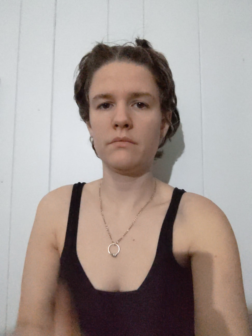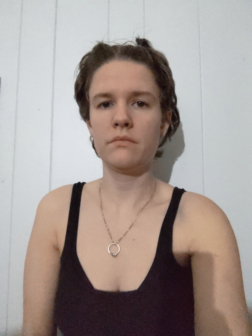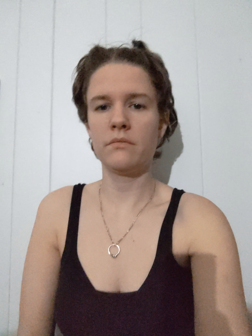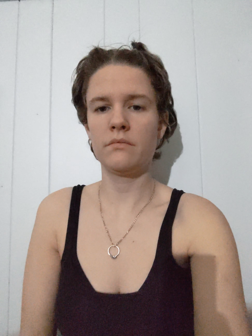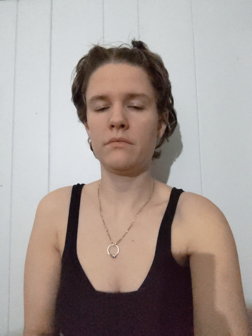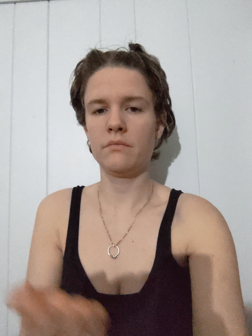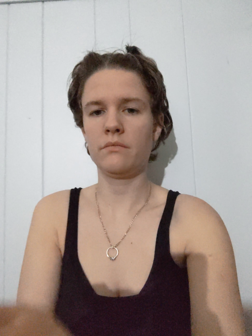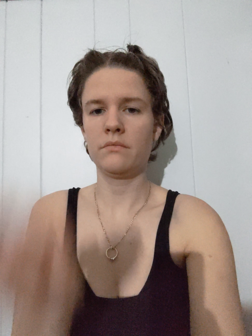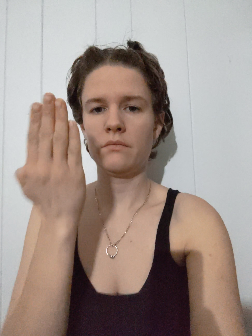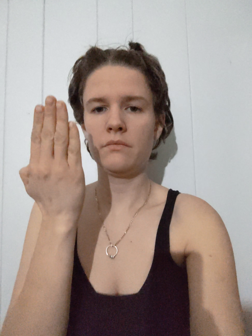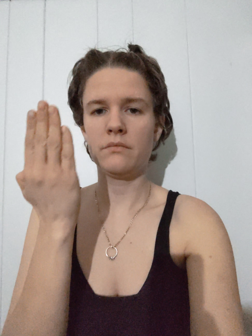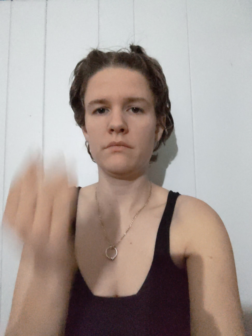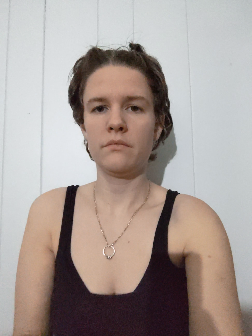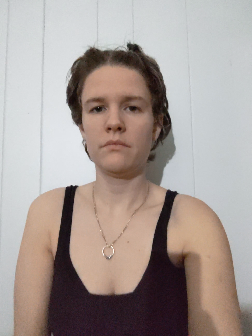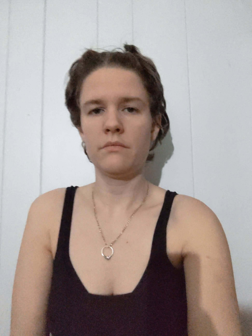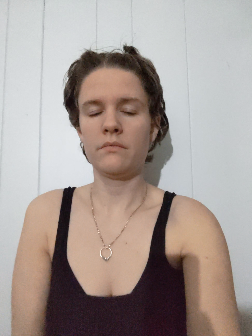morning